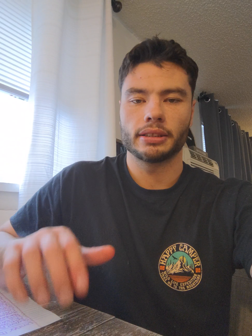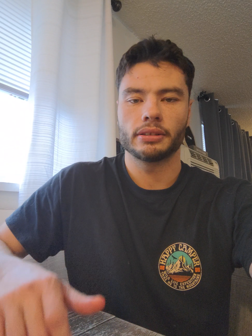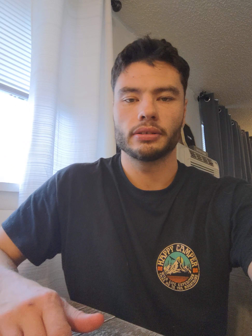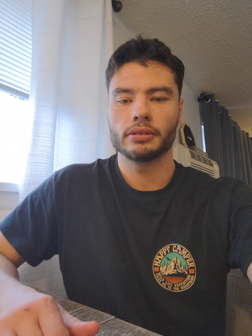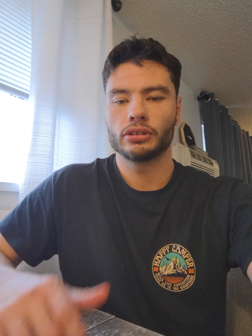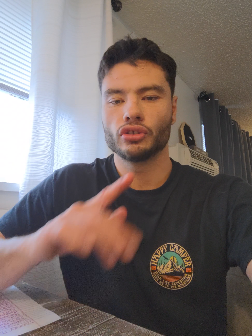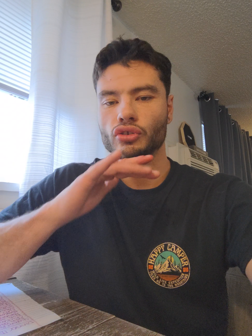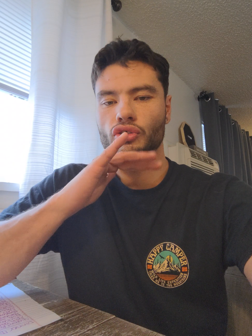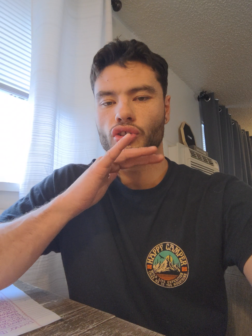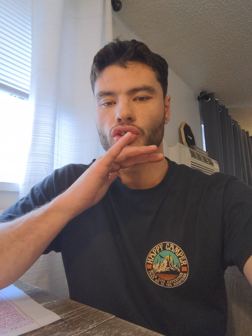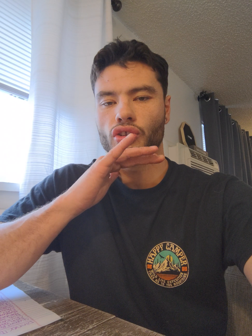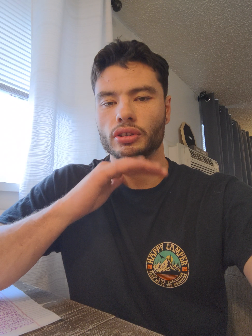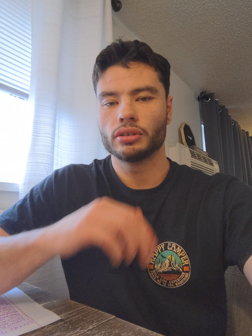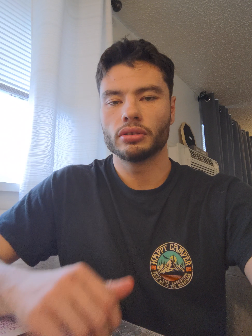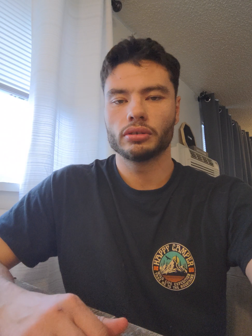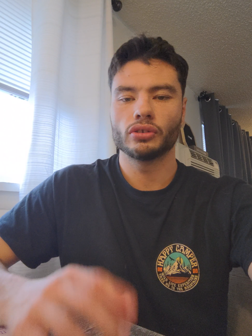dirty